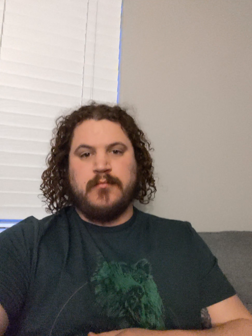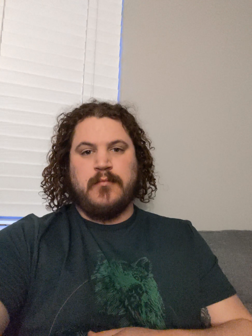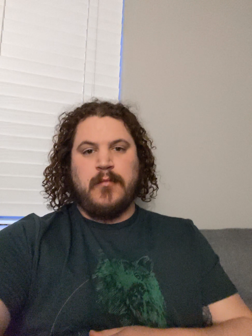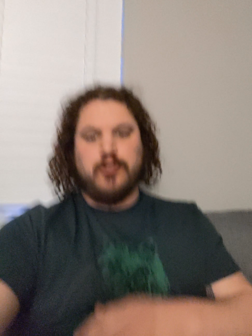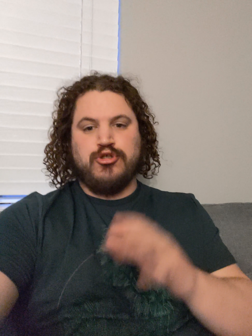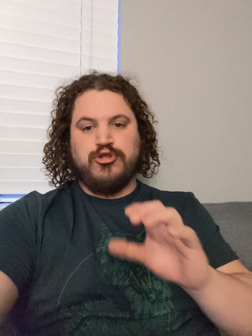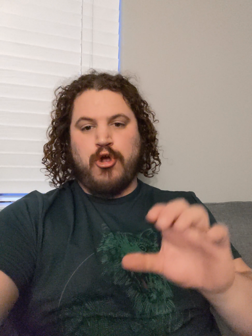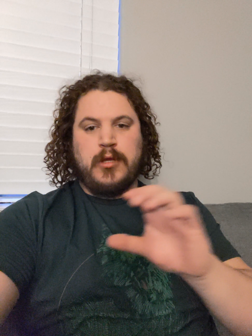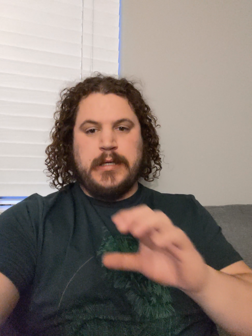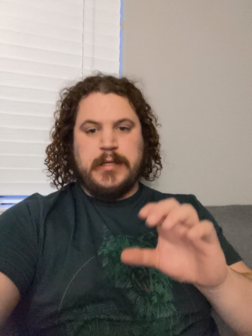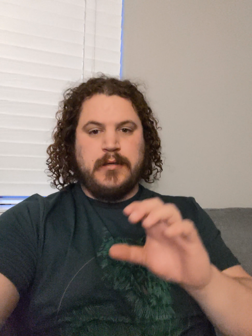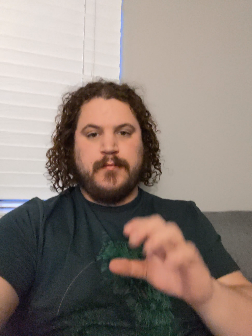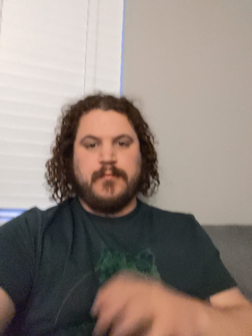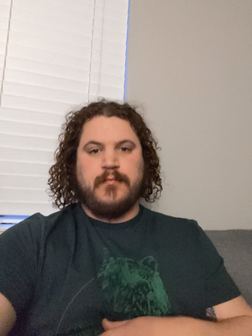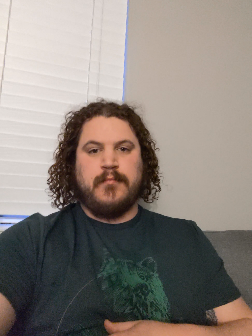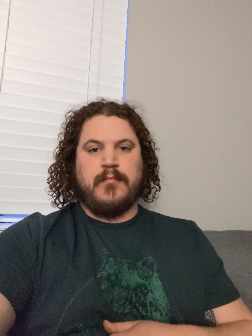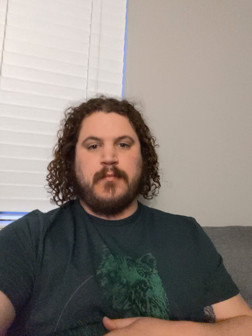chocolate